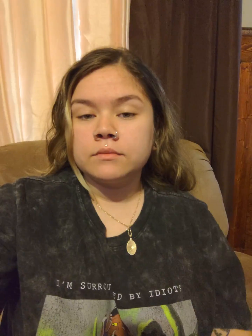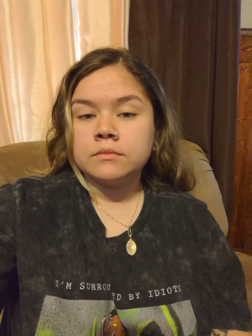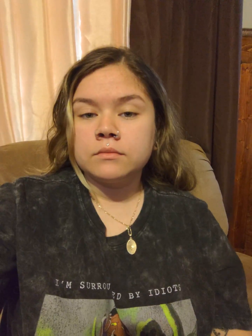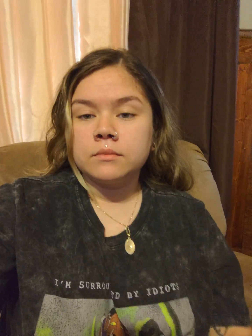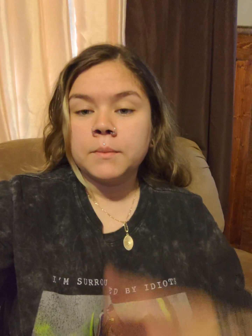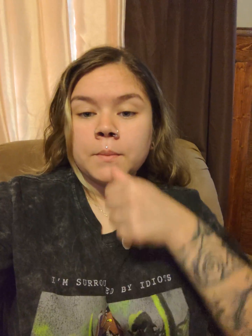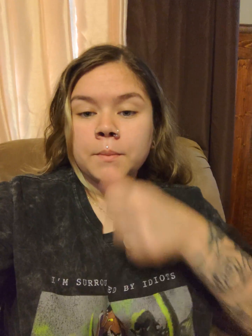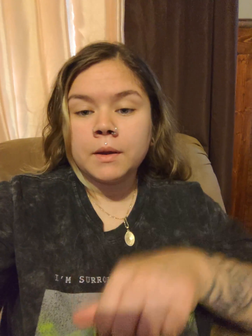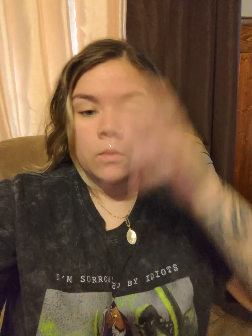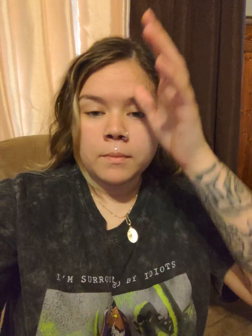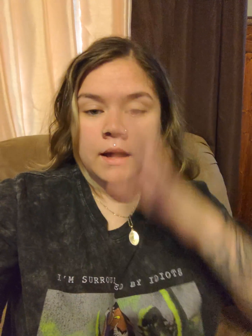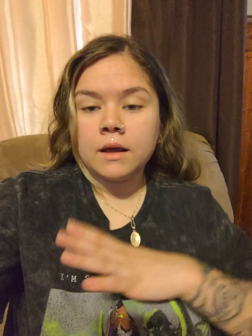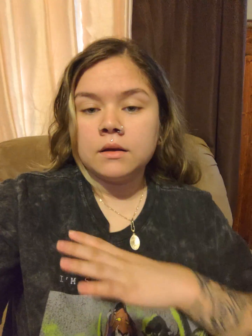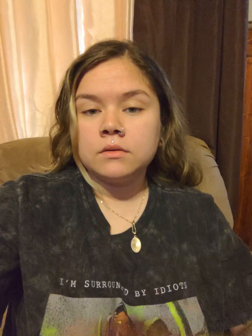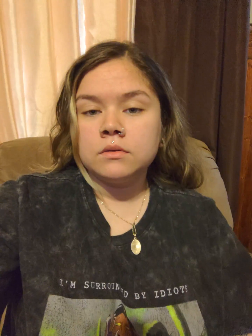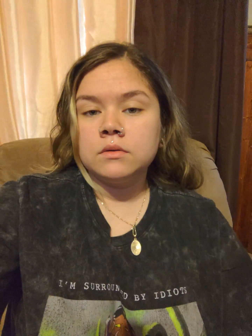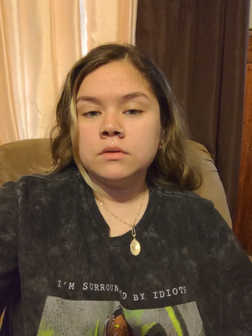mailman